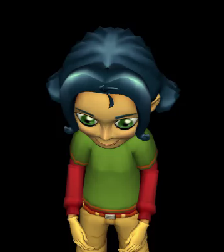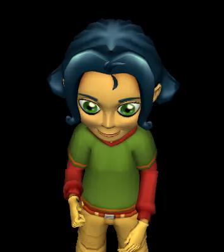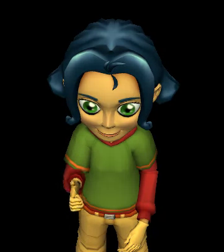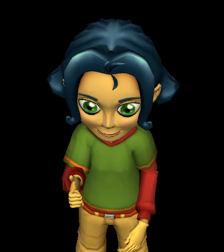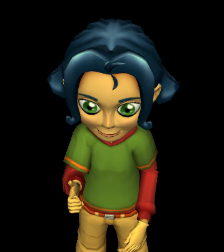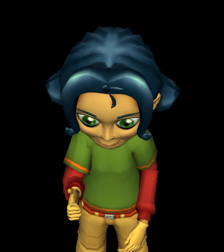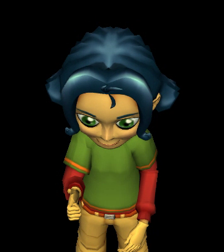1